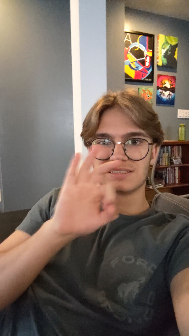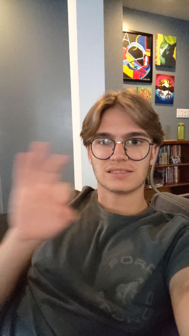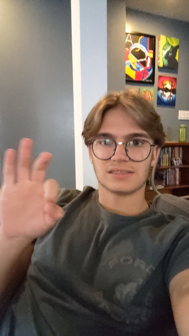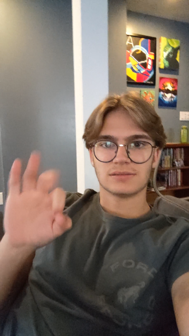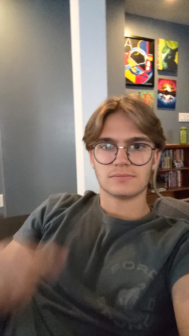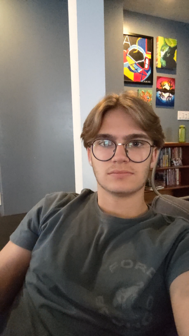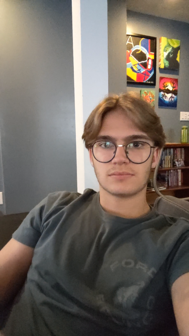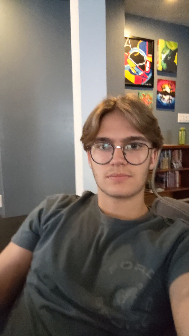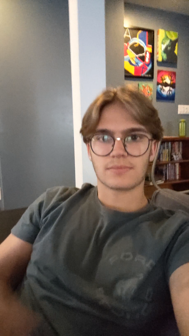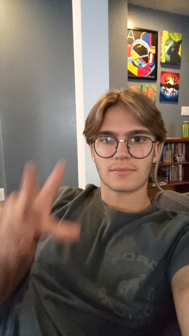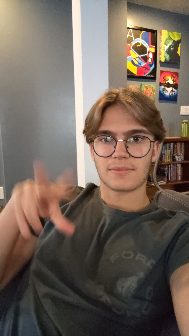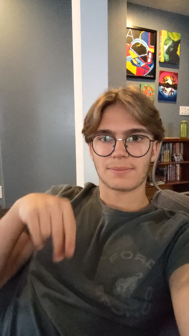diaper